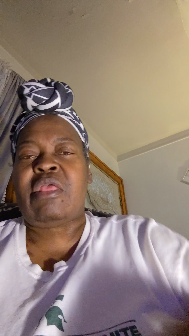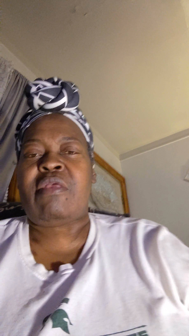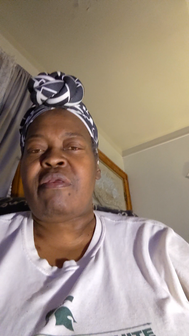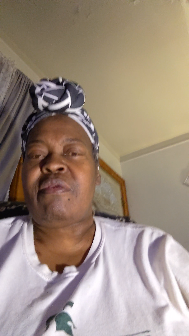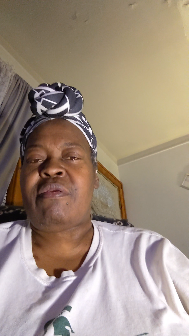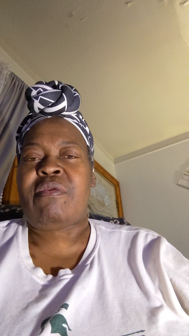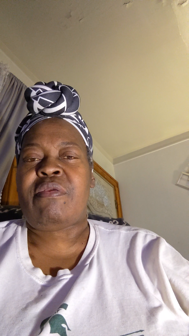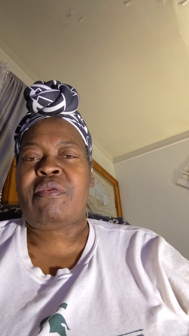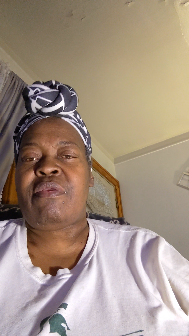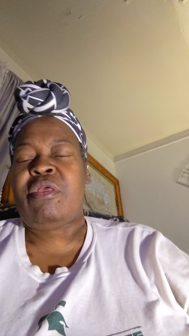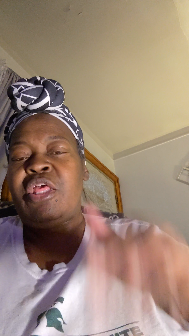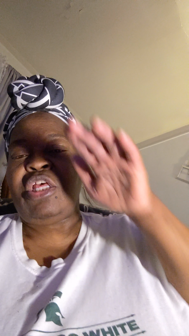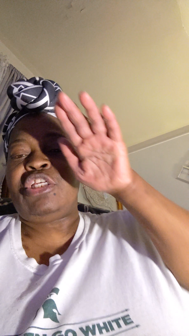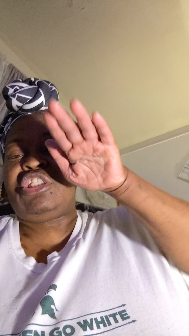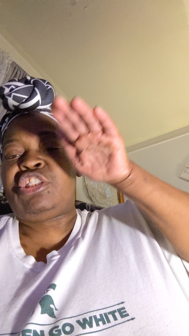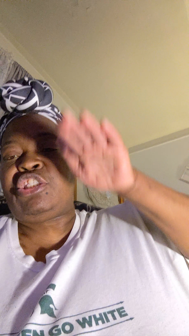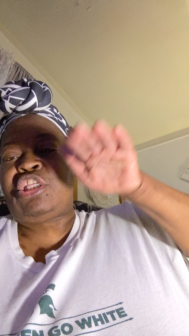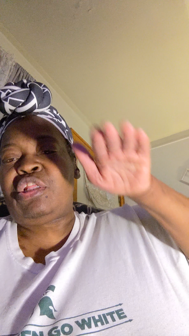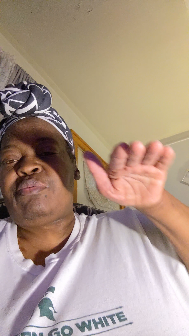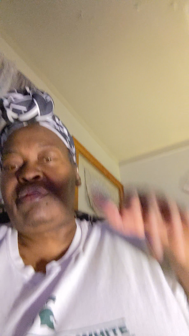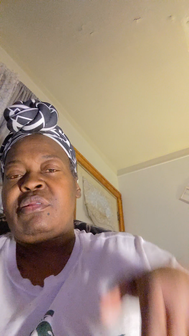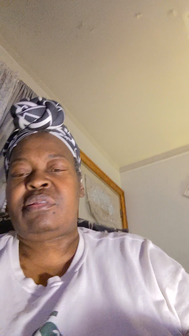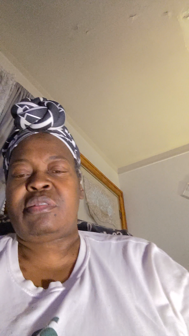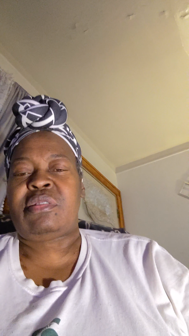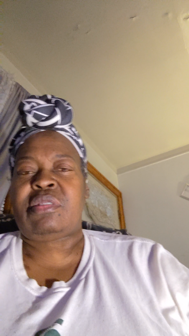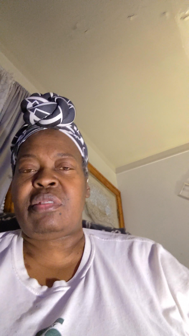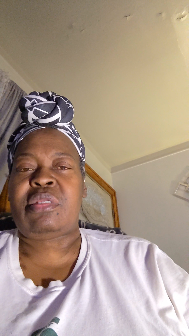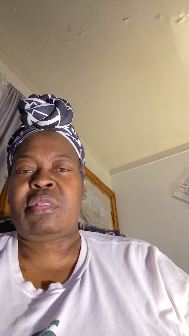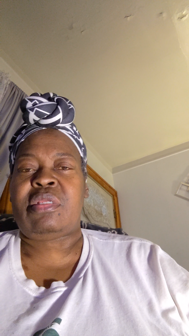children